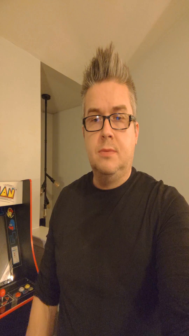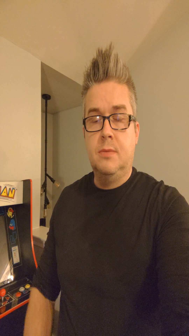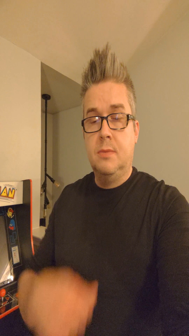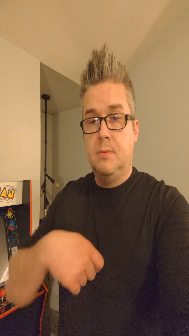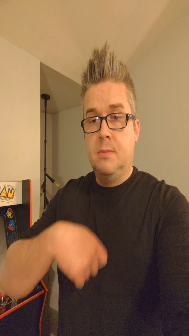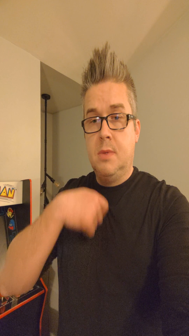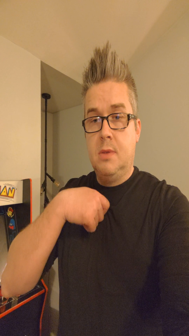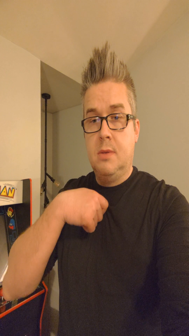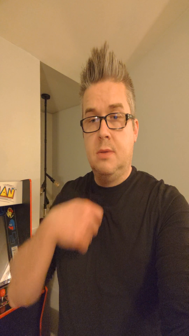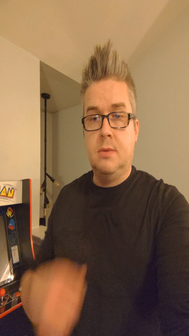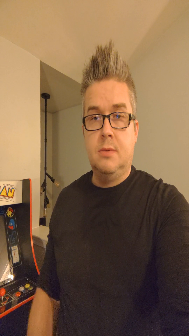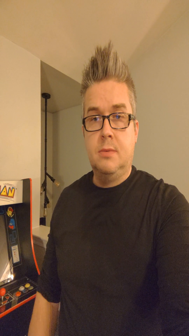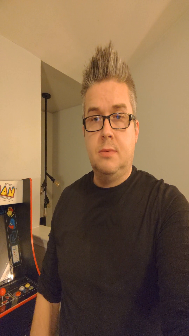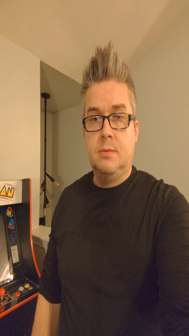zipper